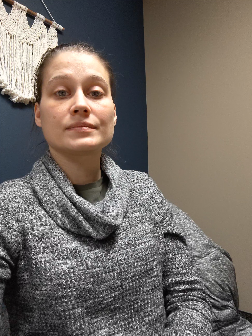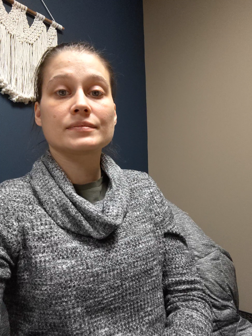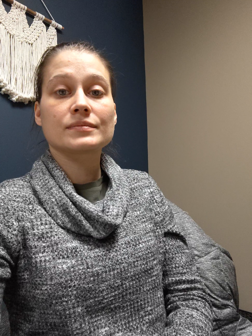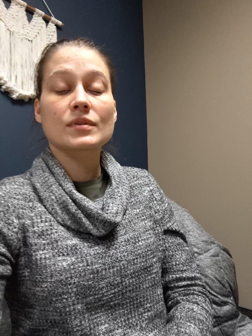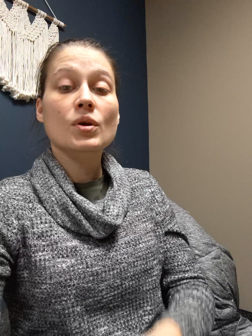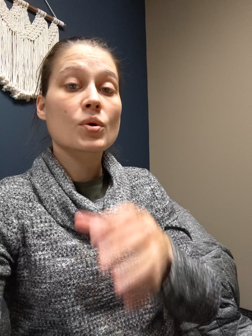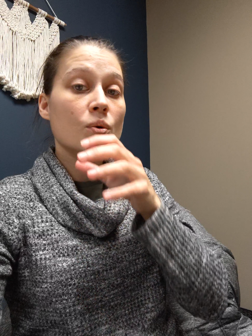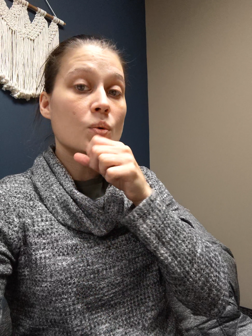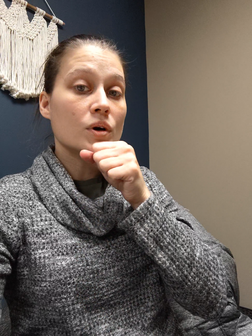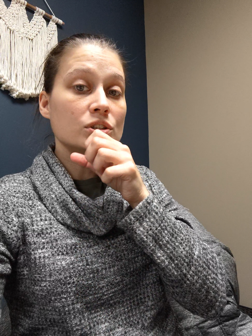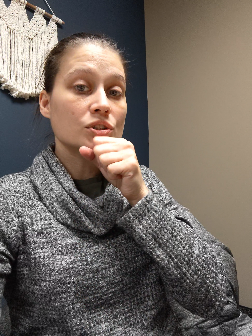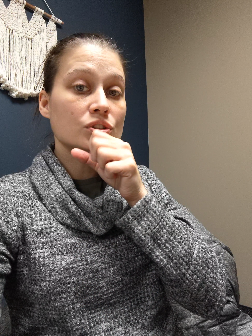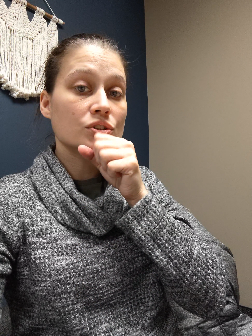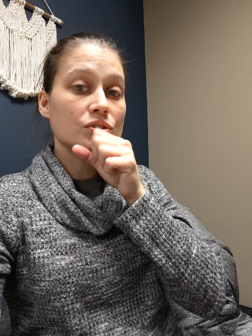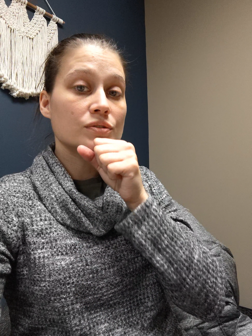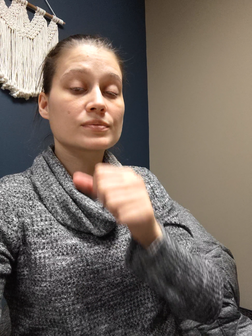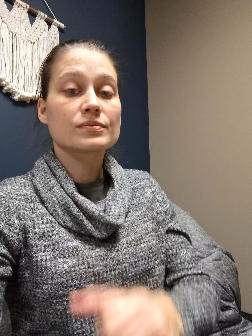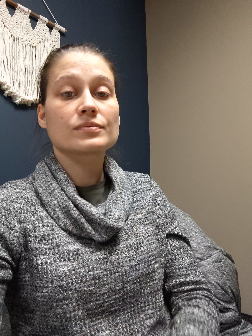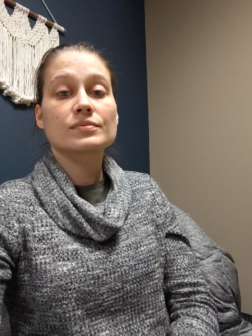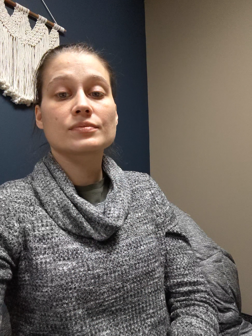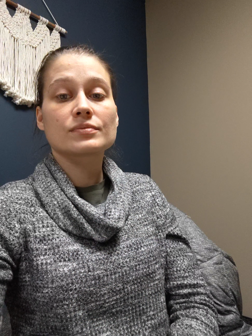orange